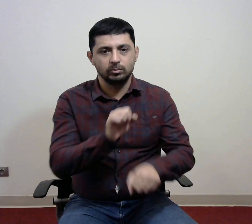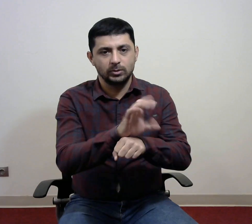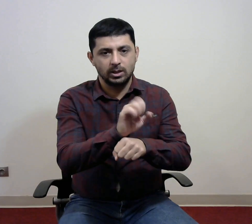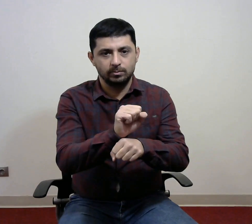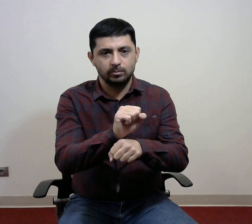çəkmək